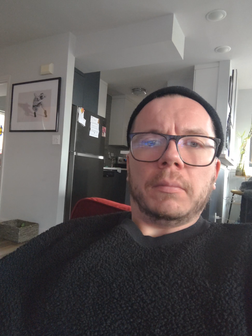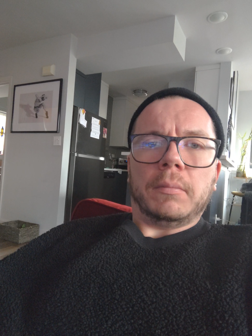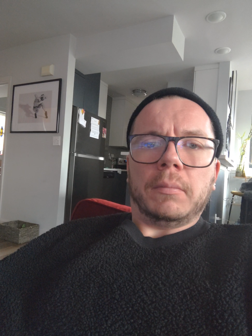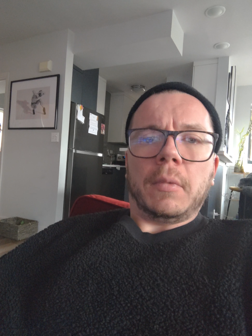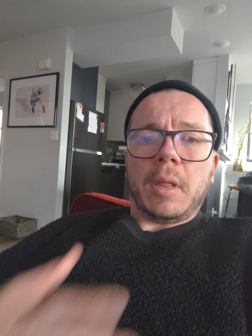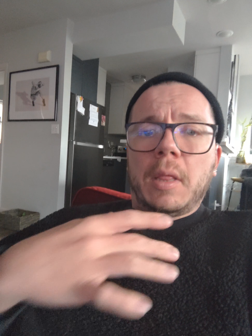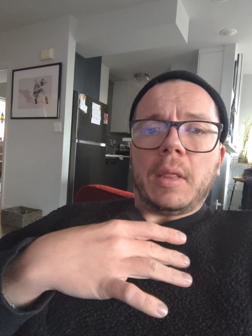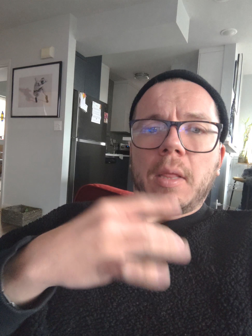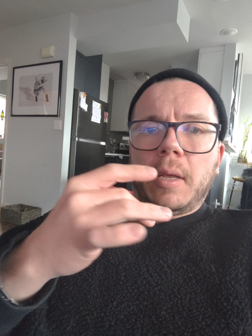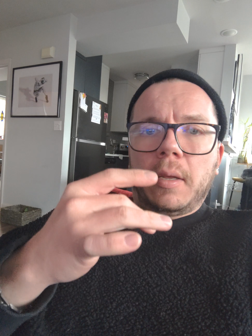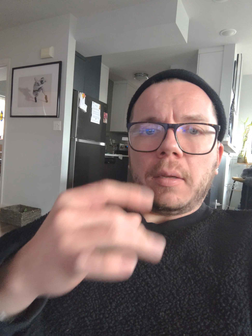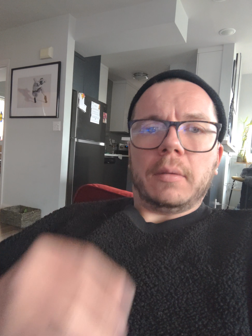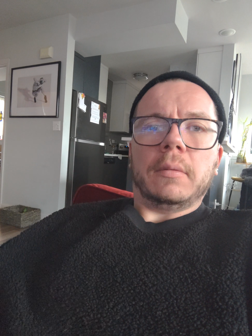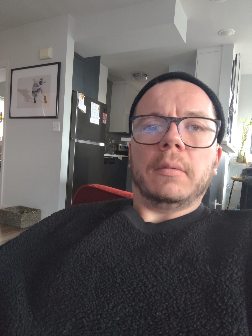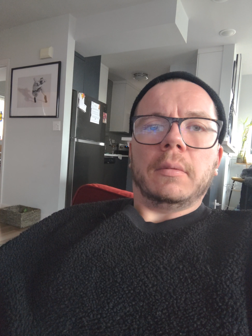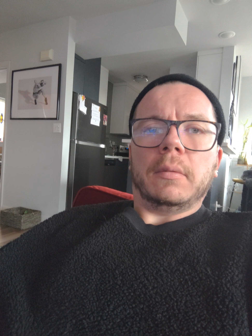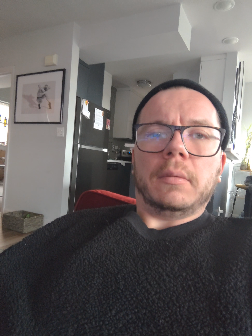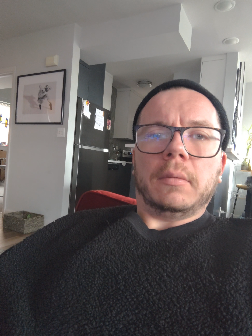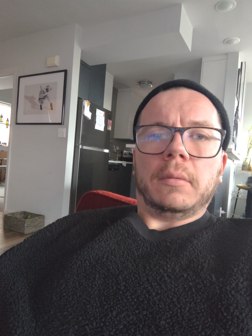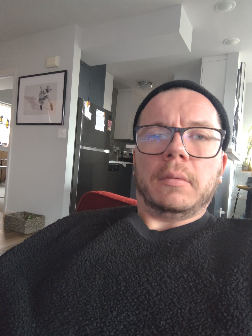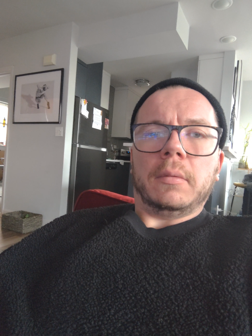like